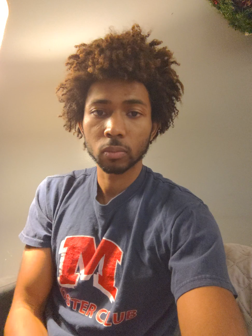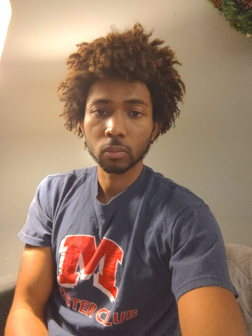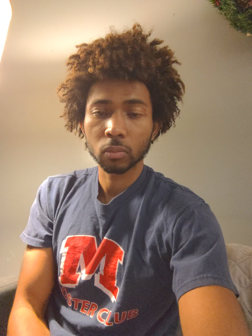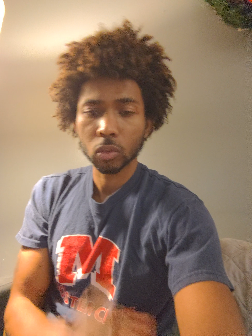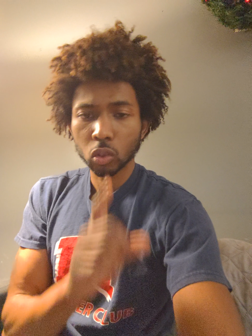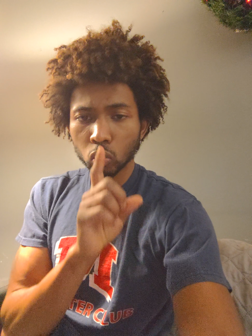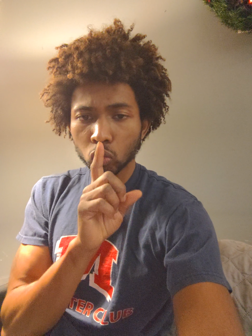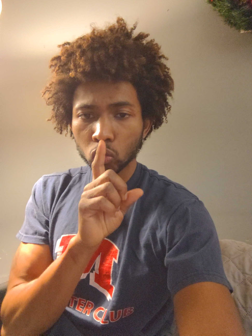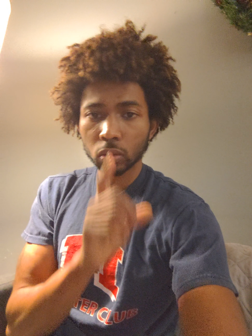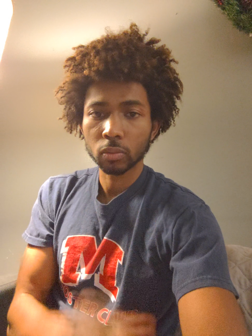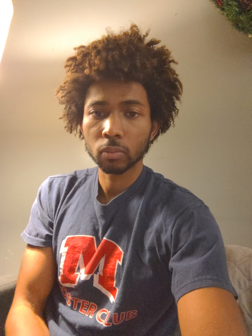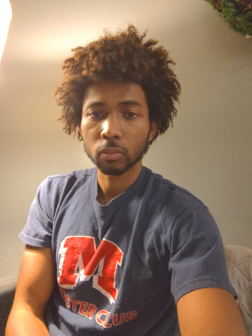shhh